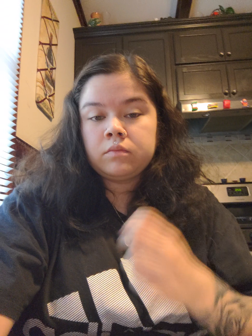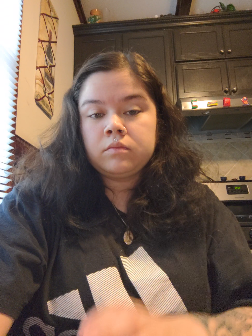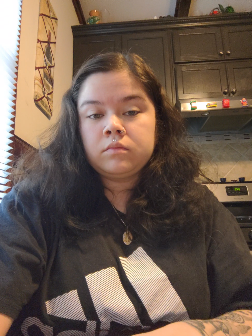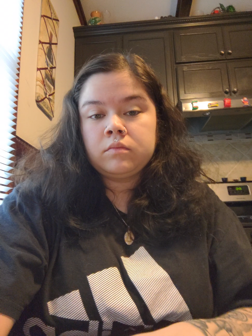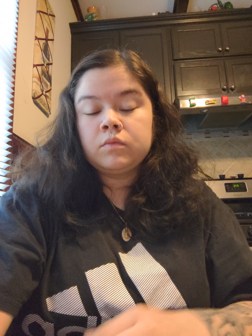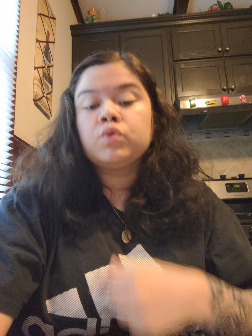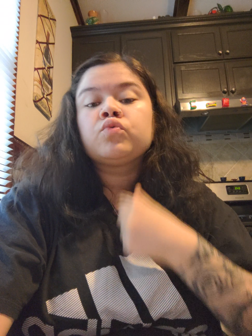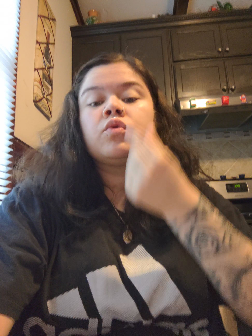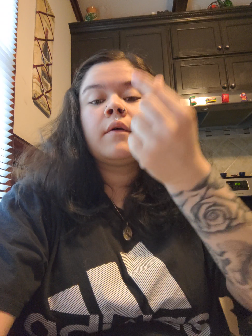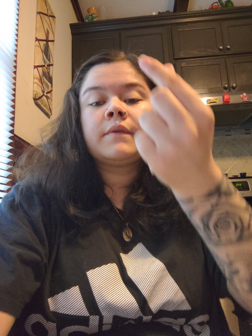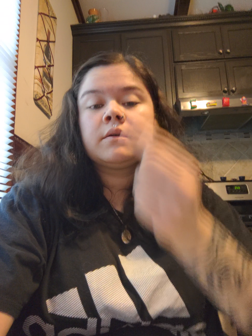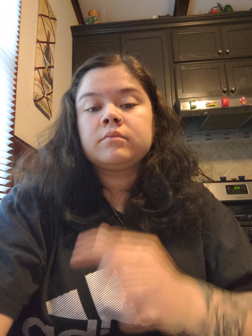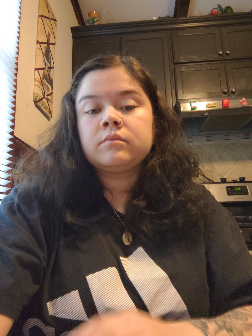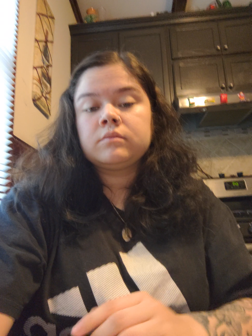giraffe